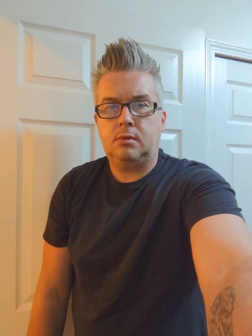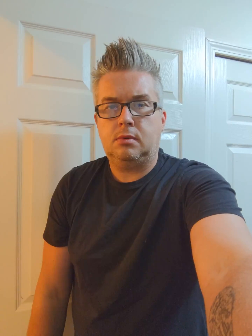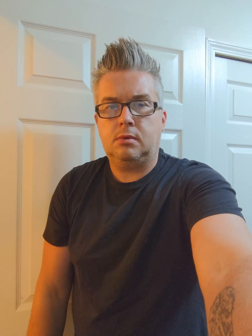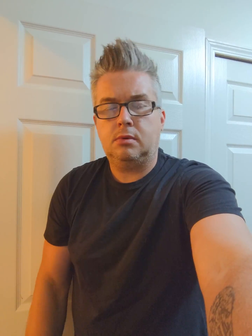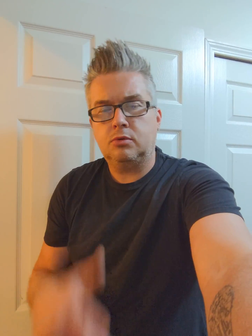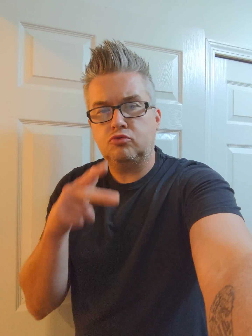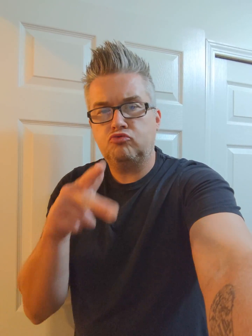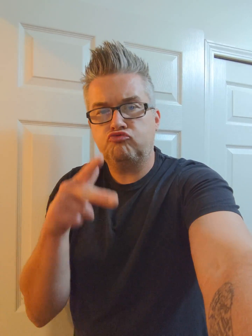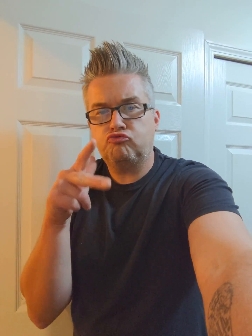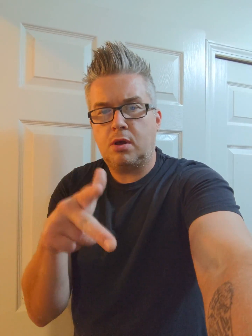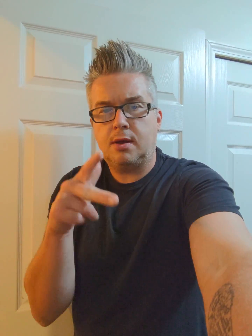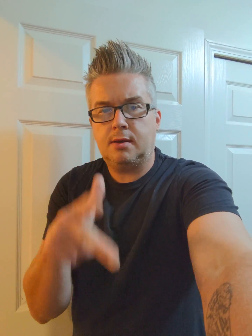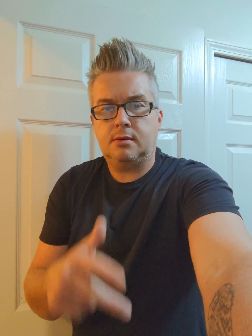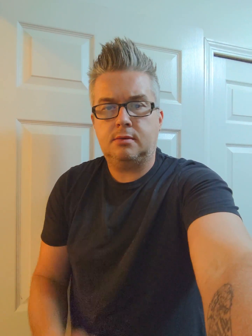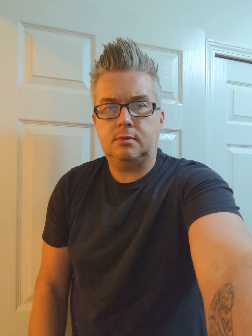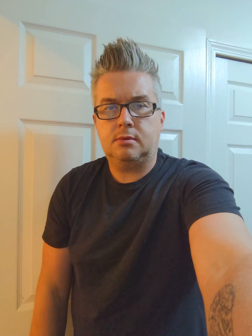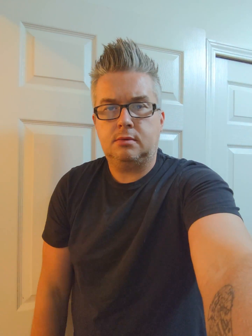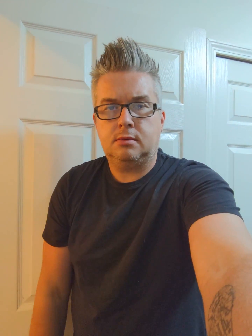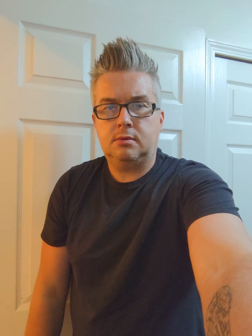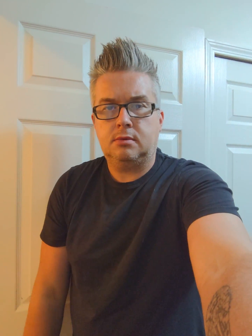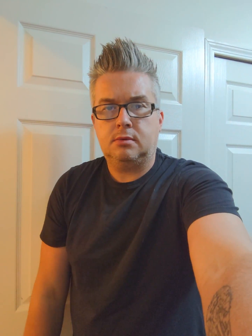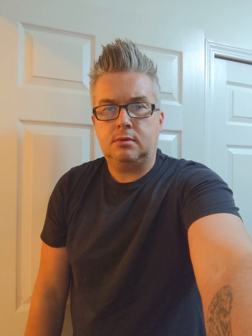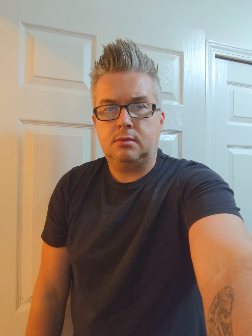garage